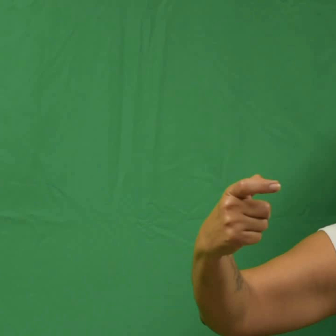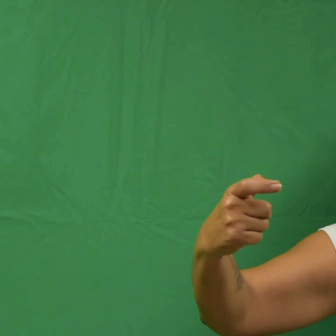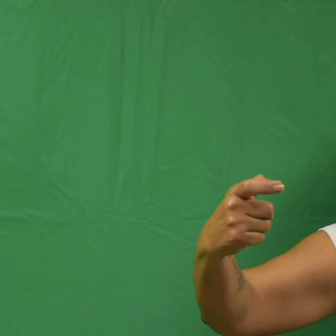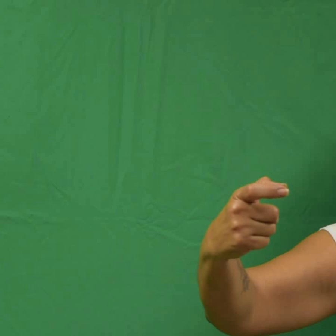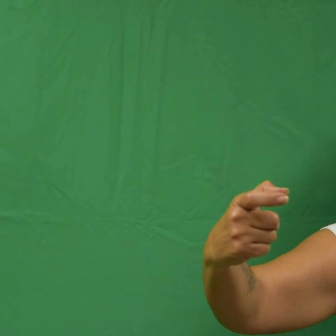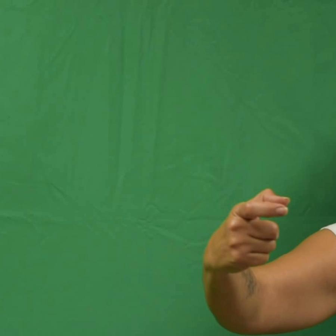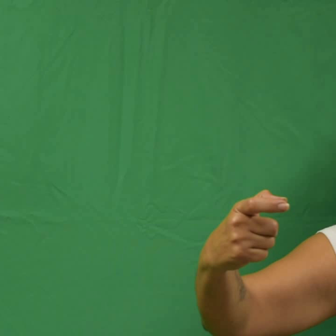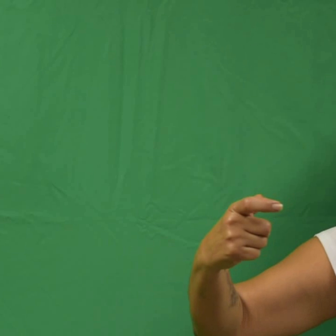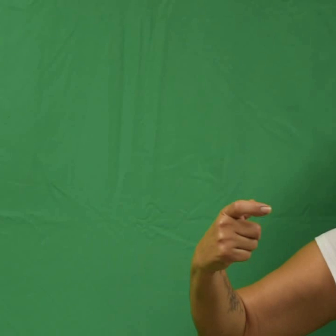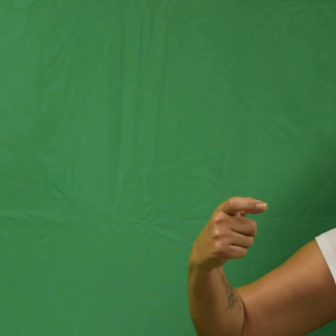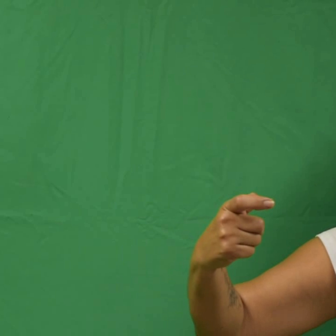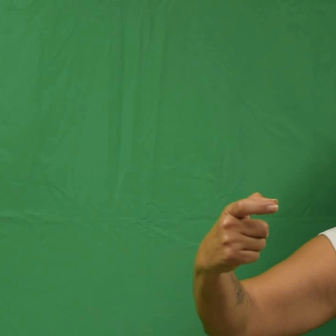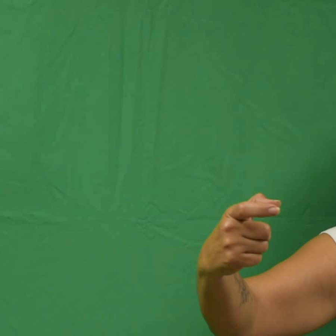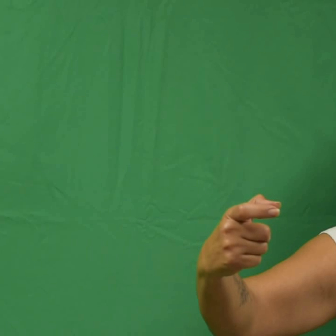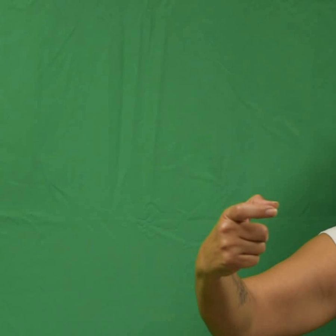X